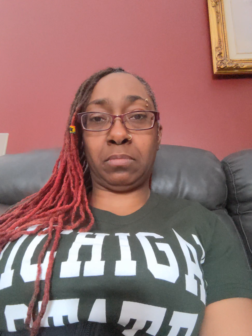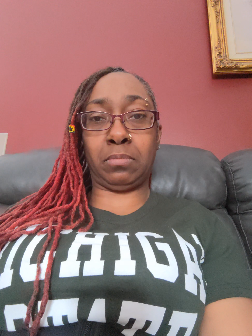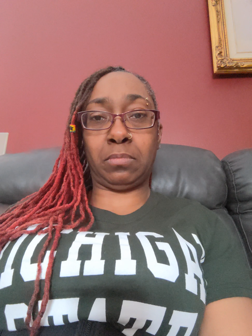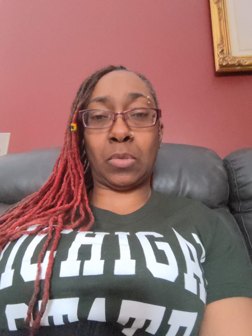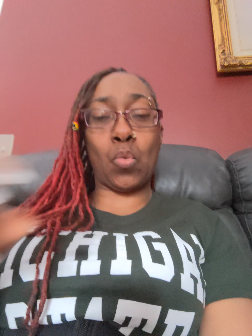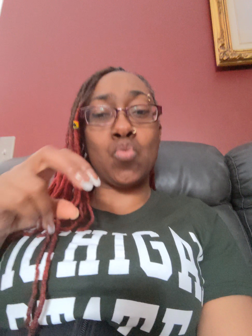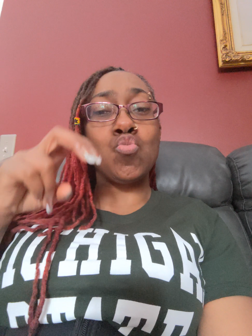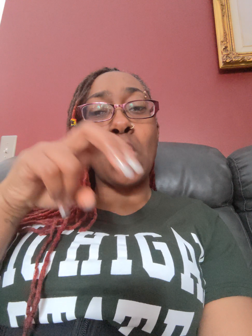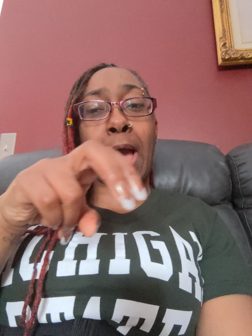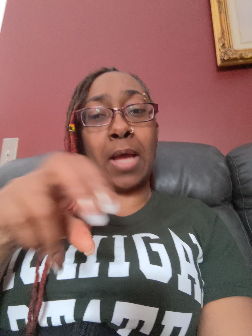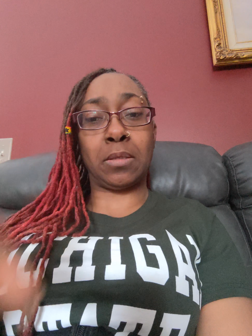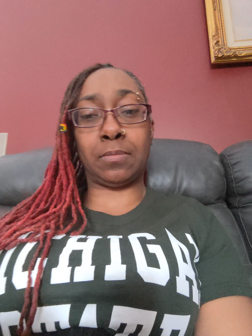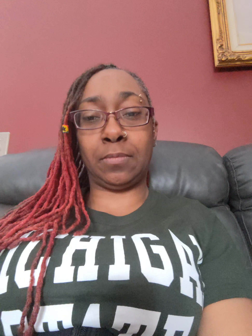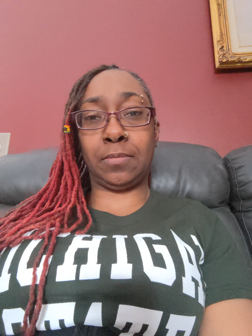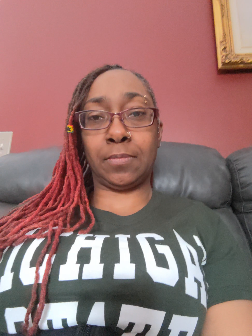ride